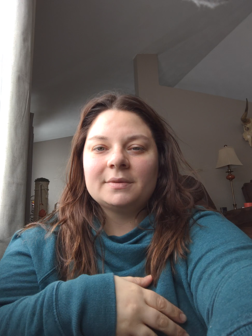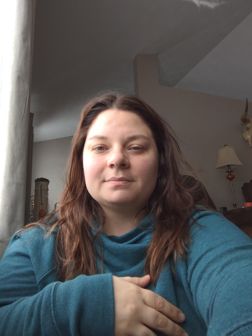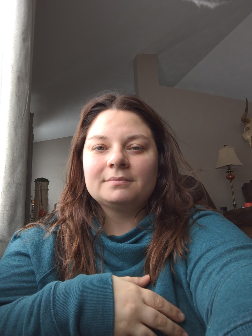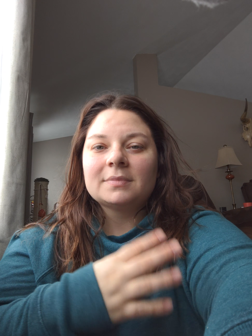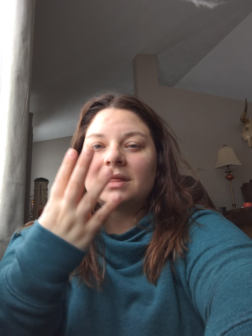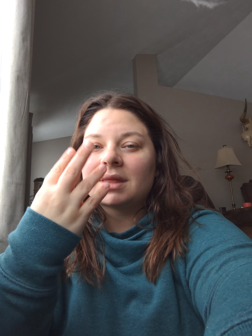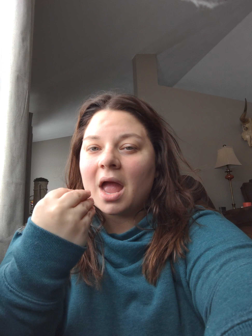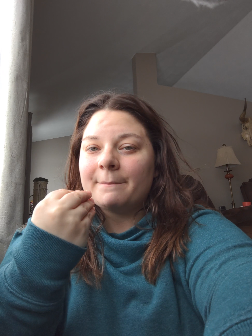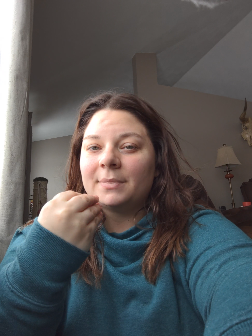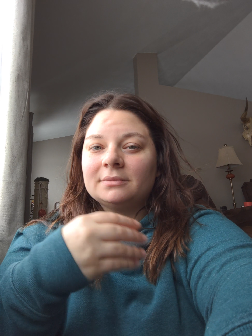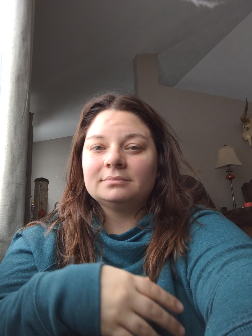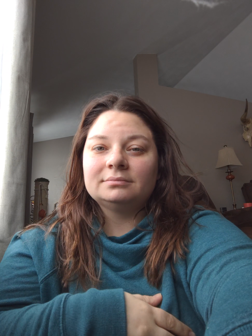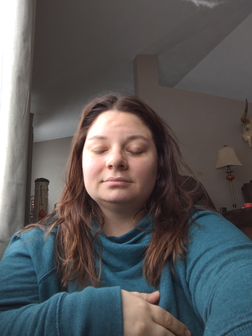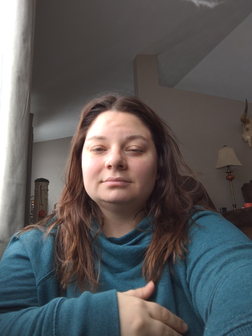nap